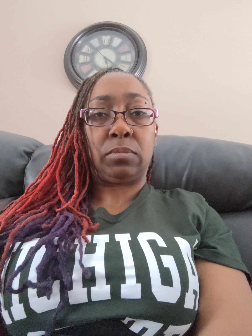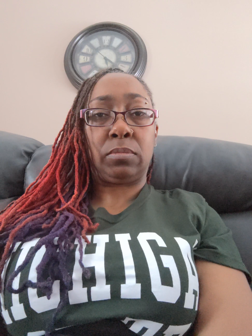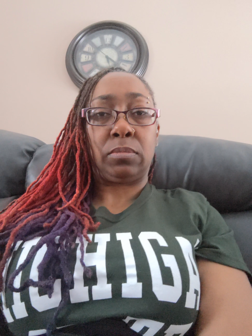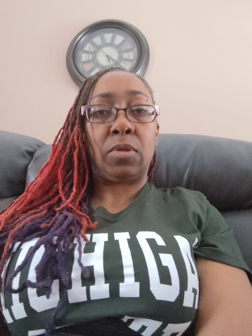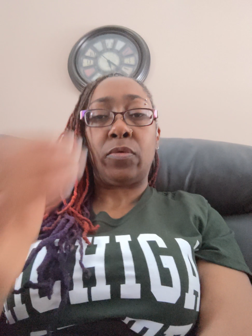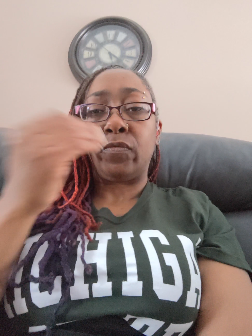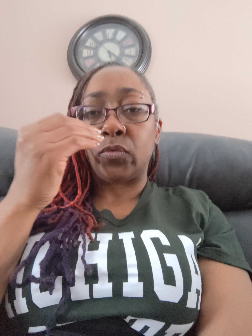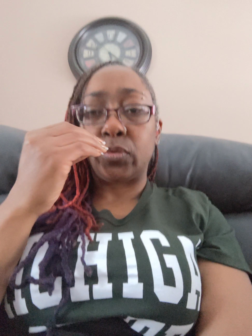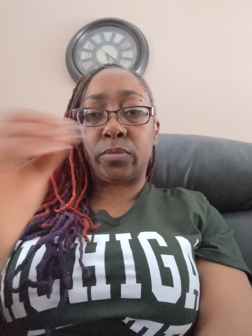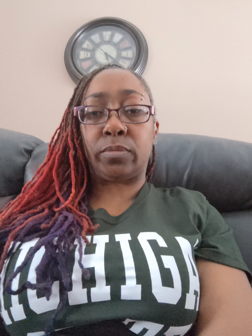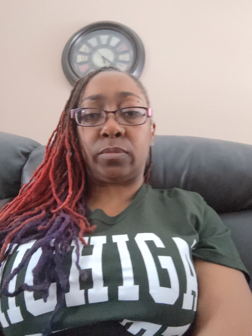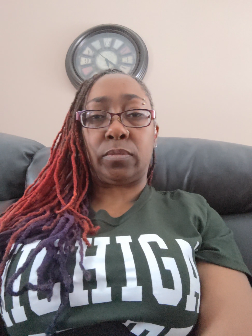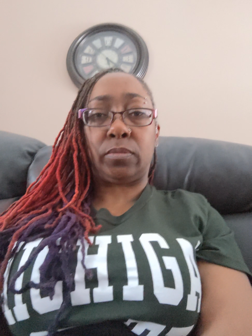food